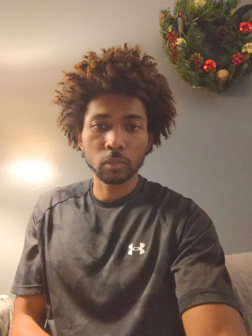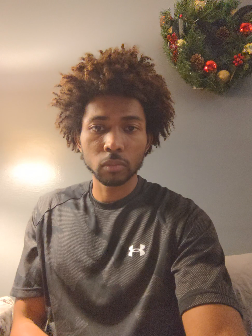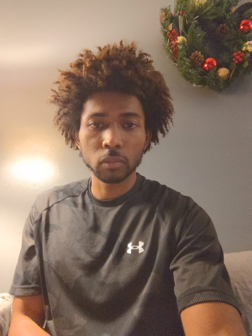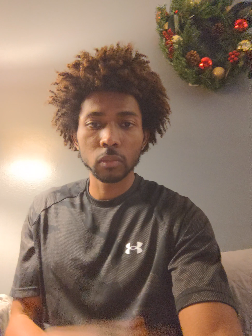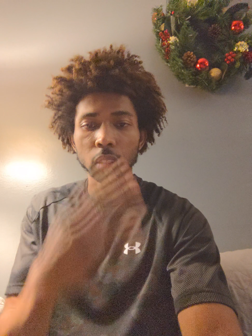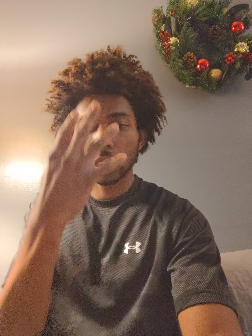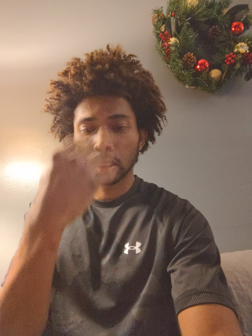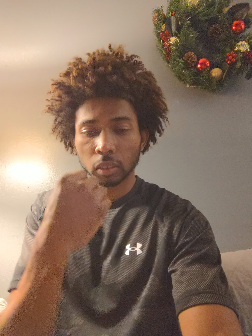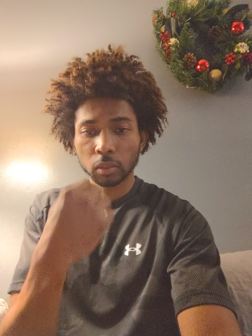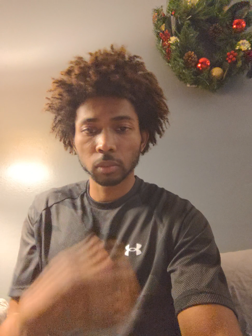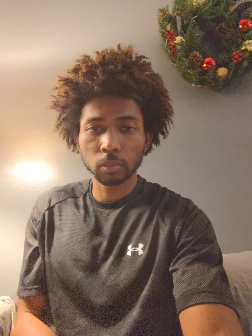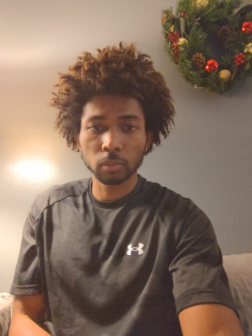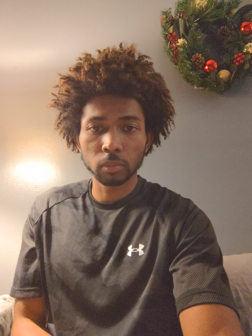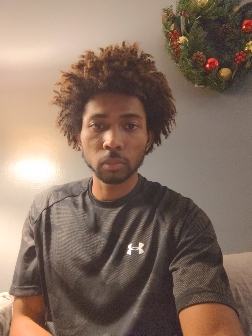sleep